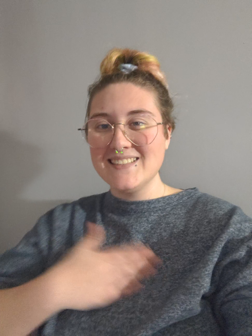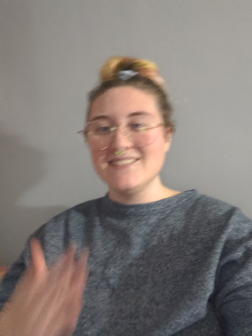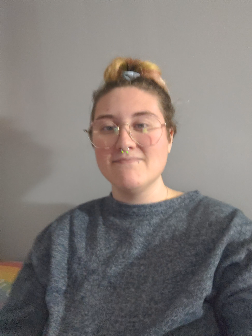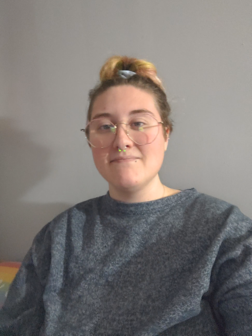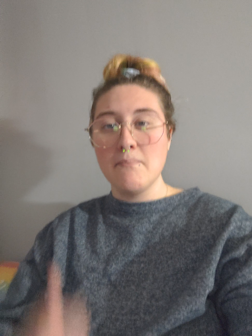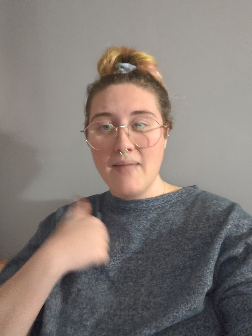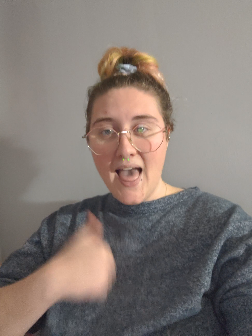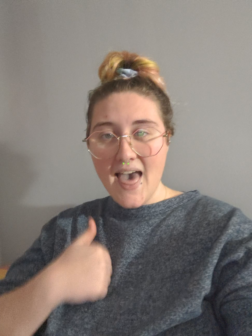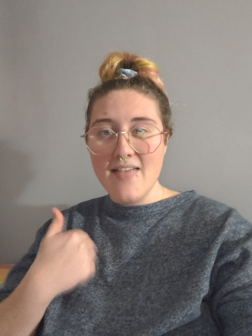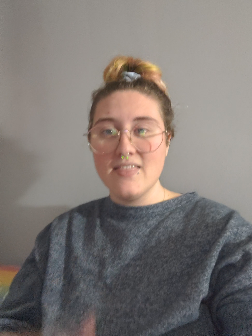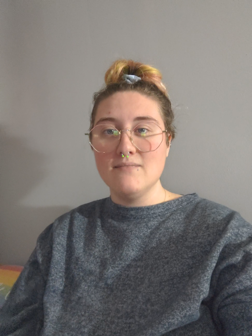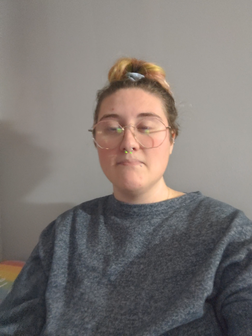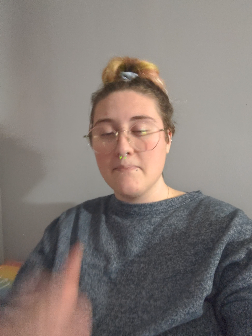bath